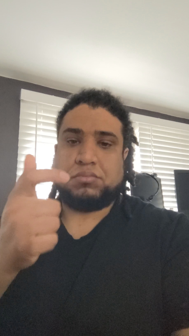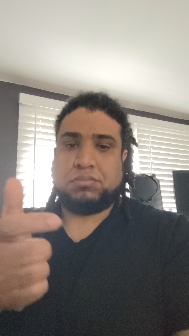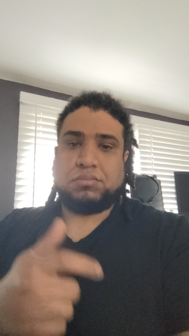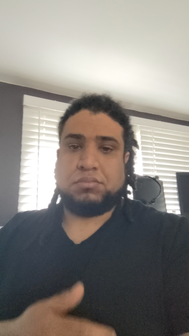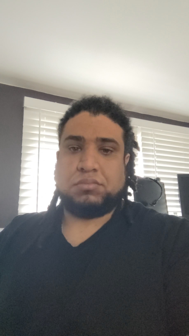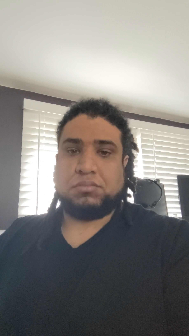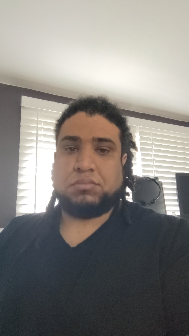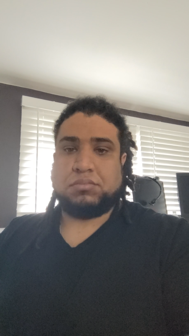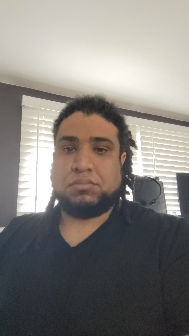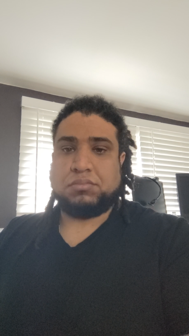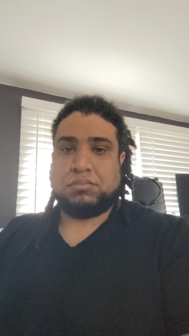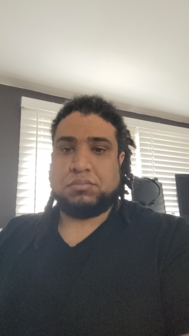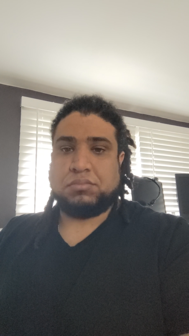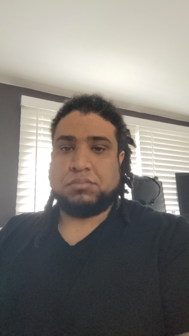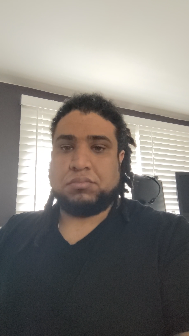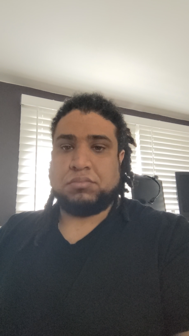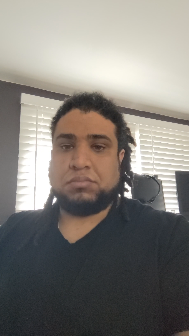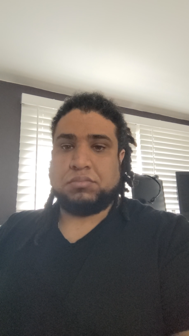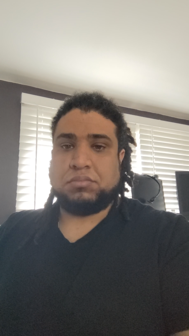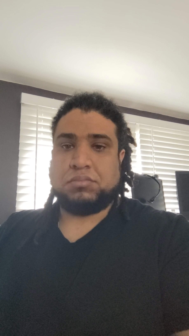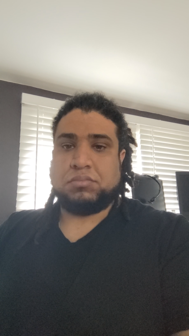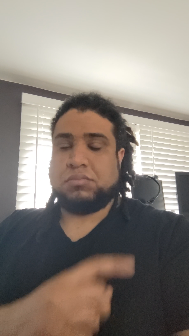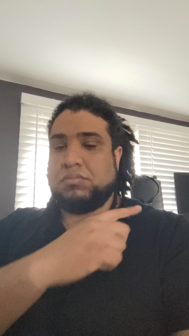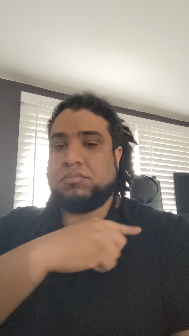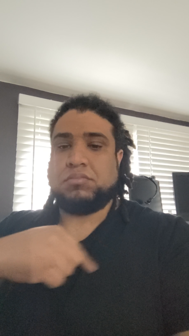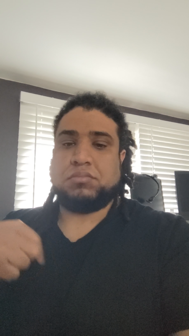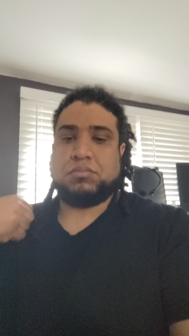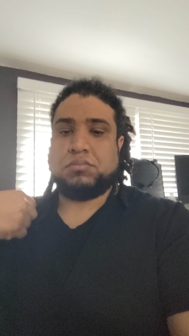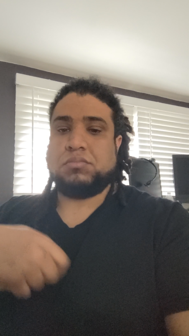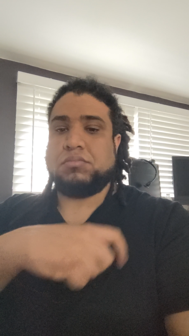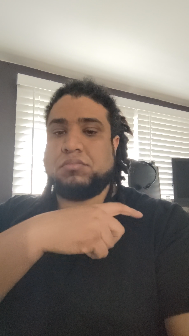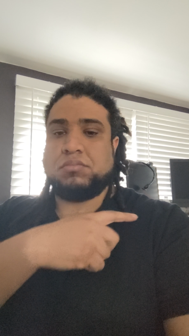bib